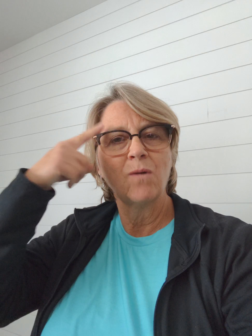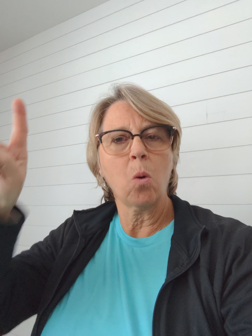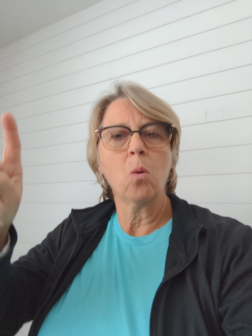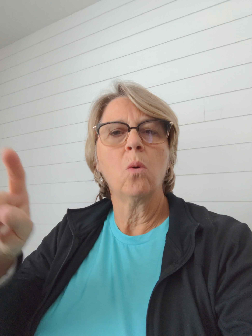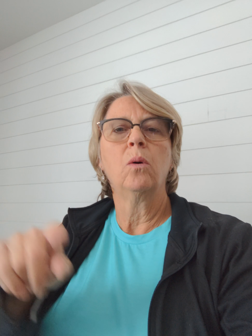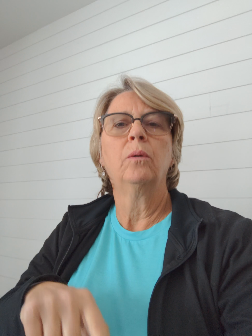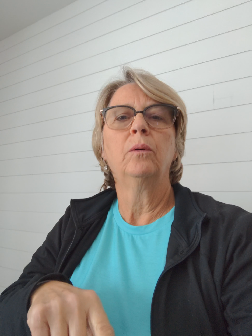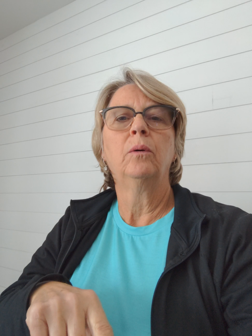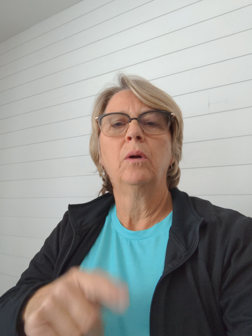for